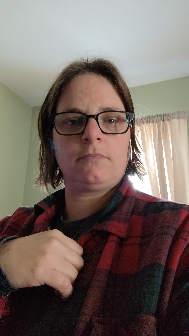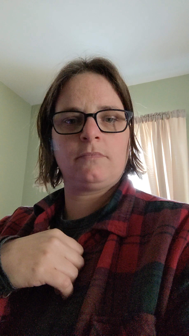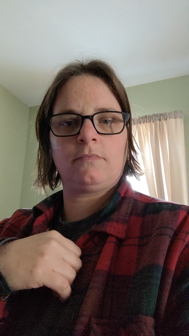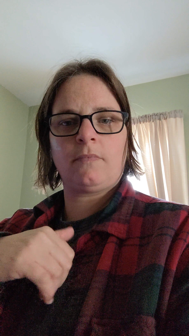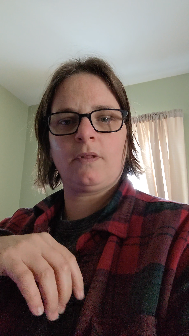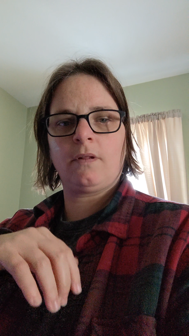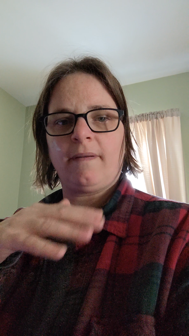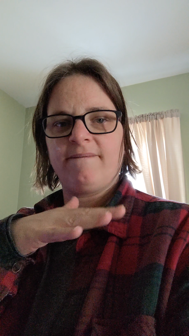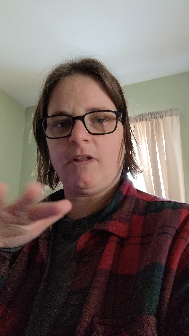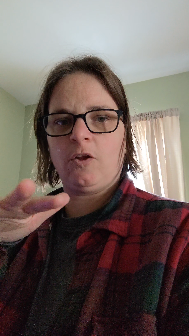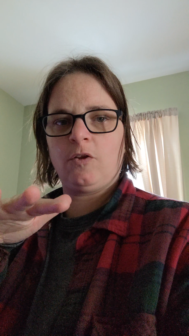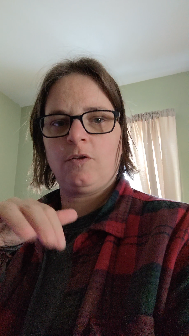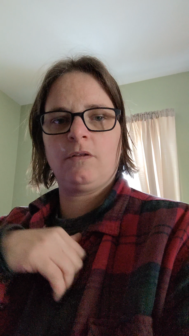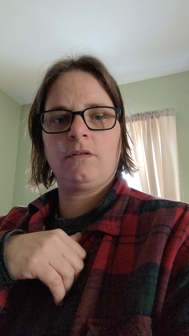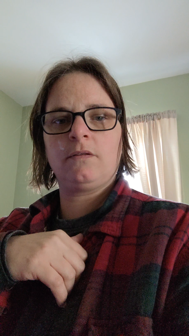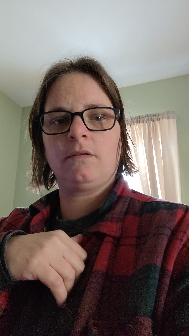full